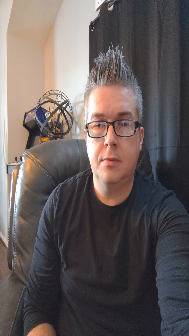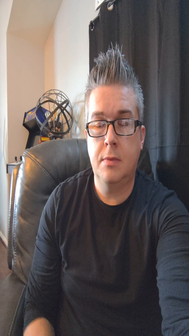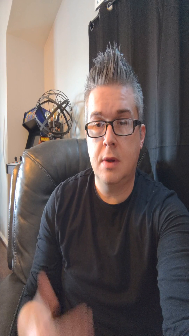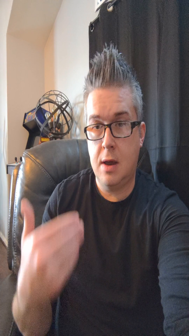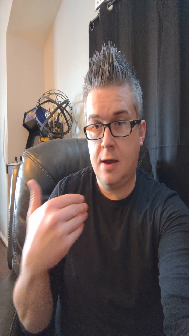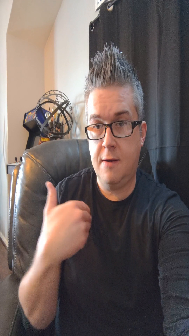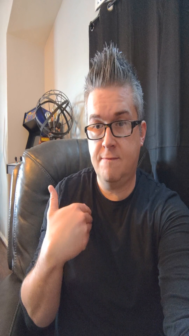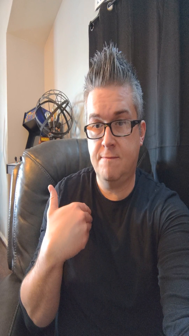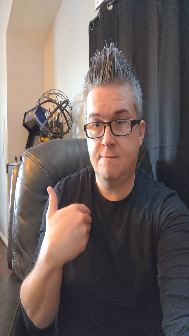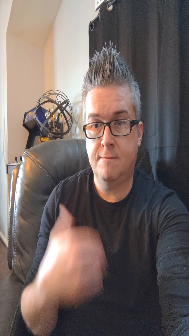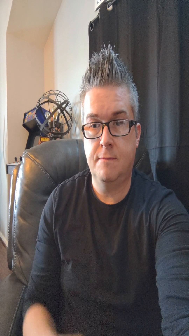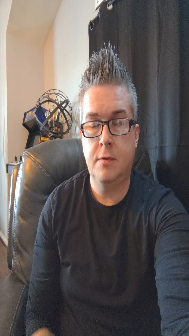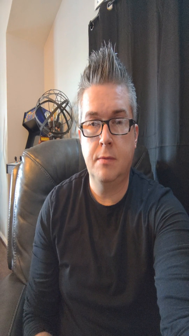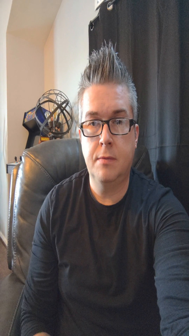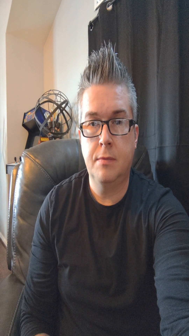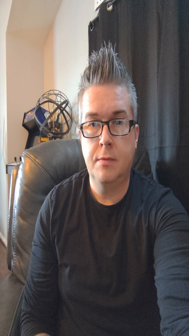have